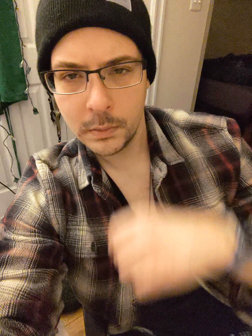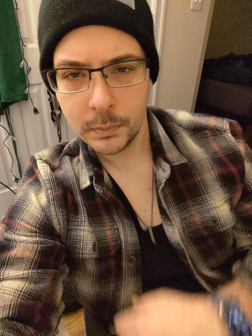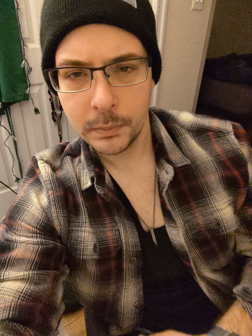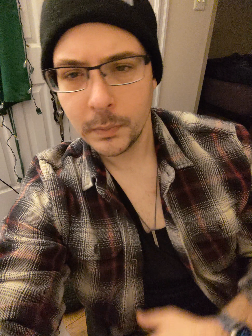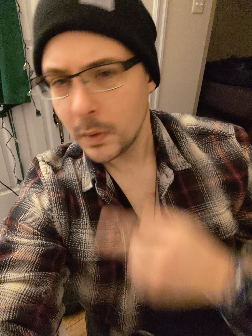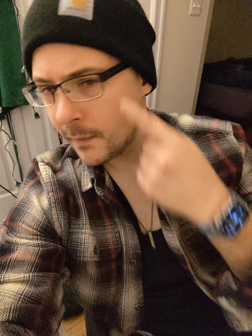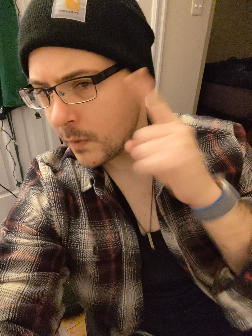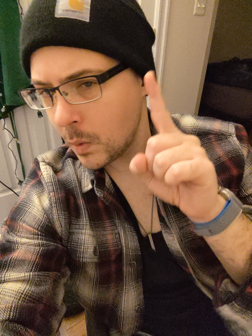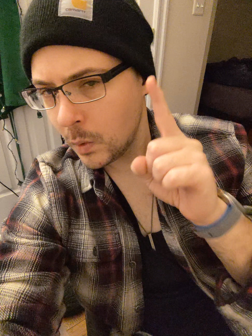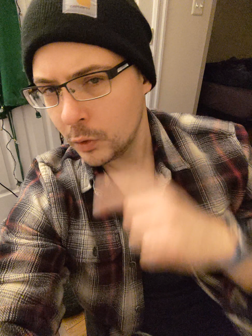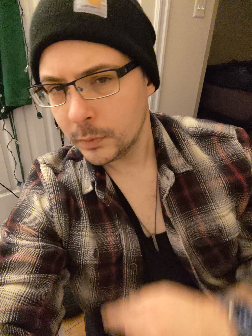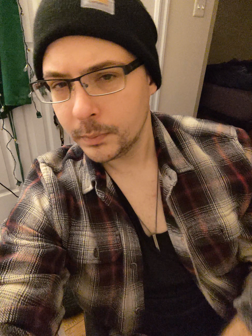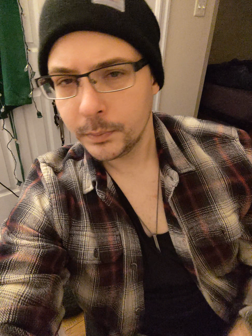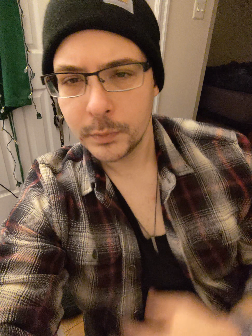for